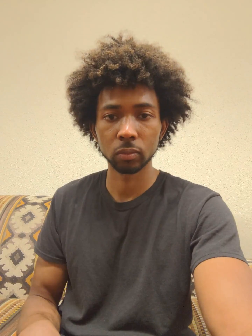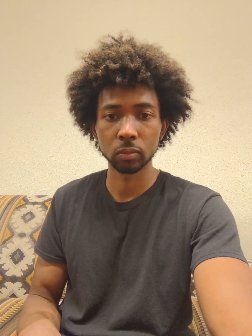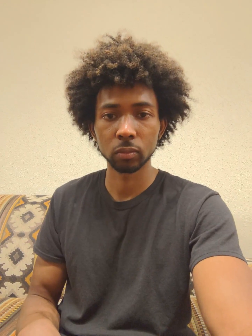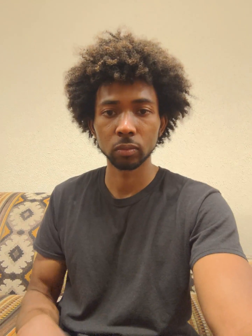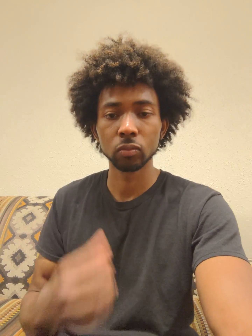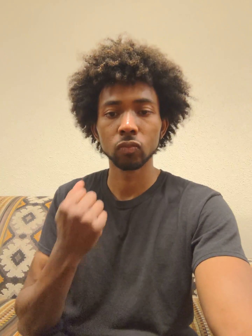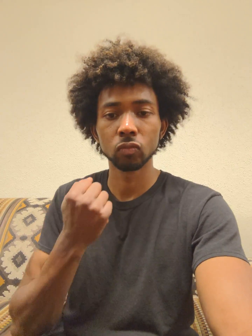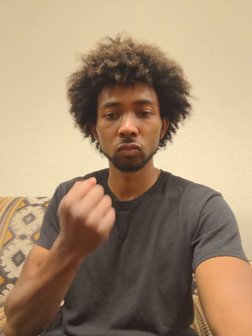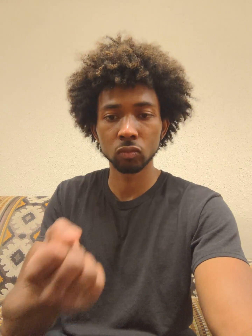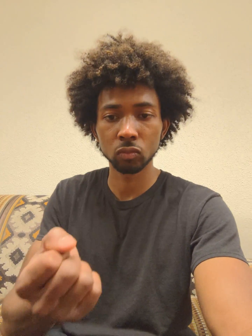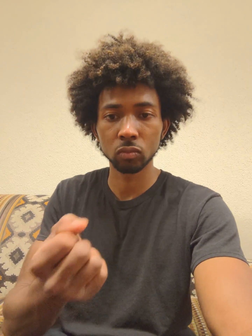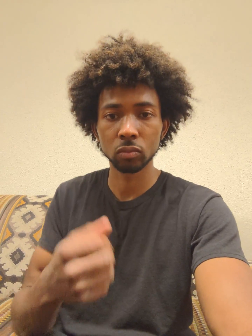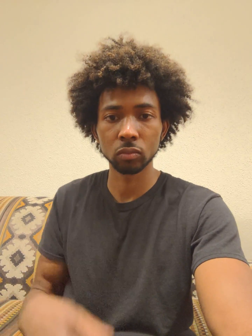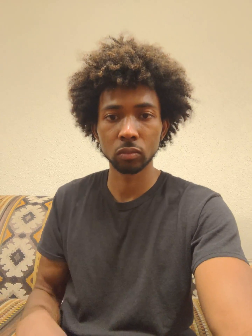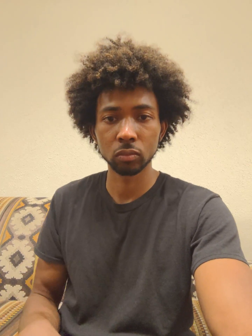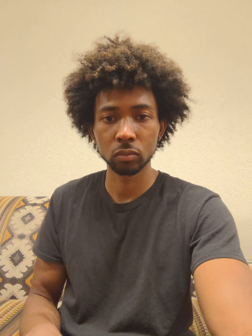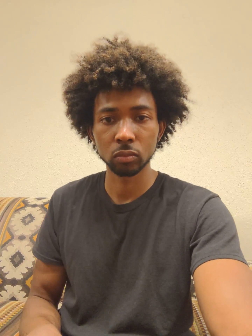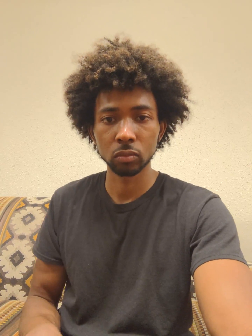drive